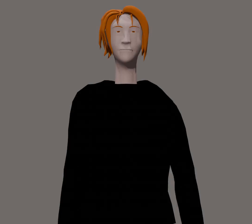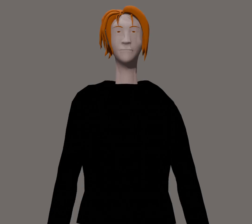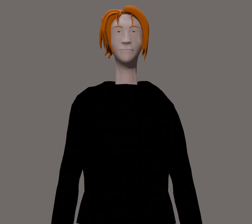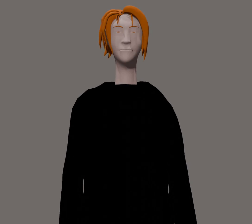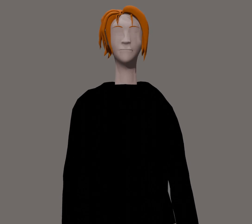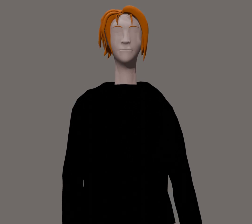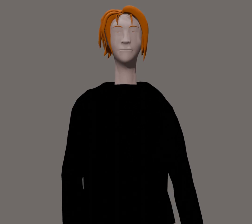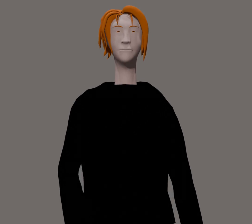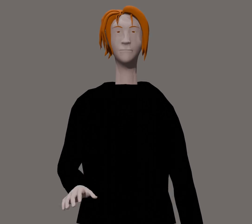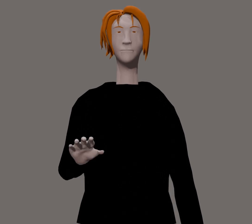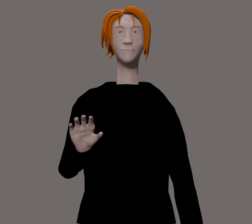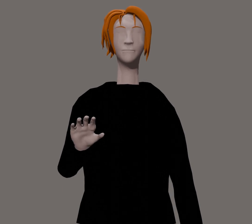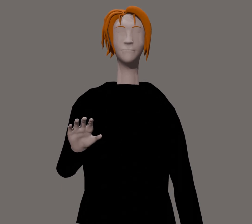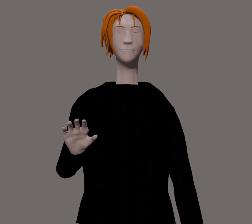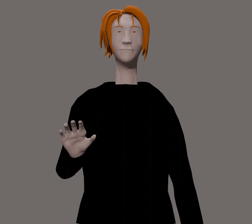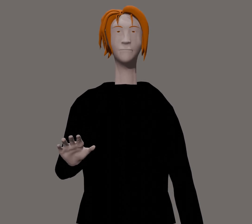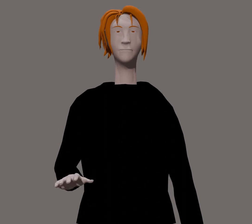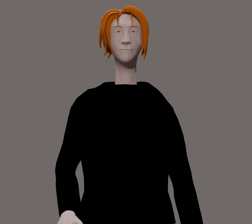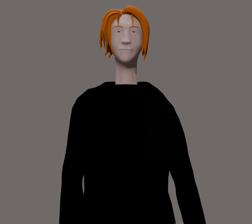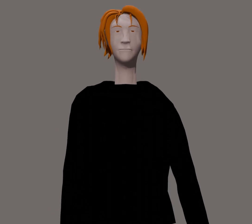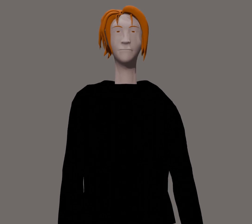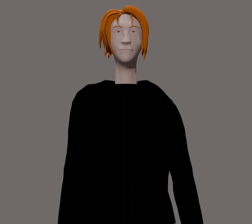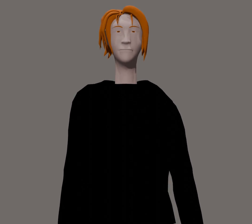Claw Sea